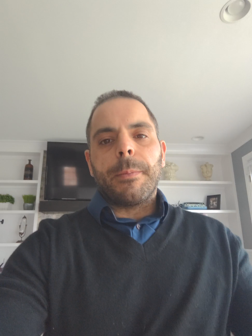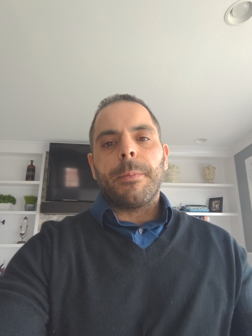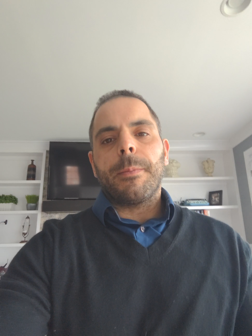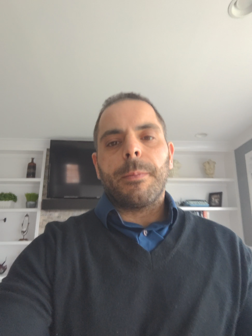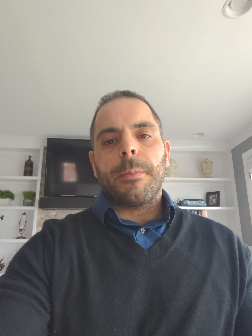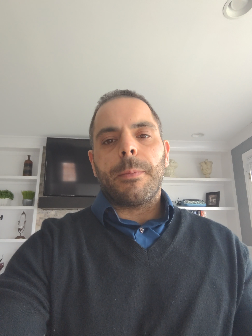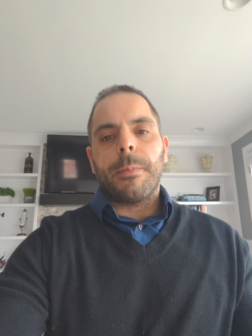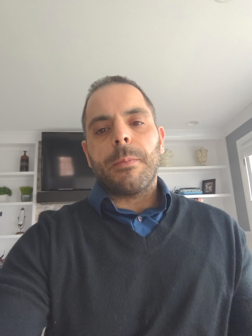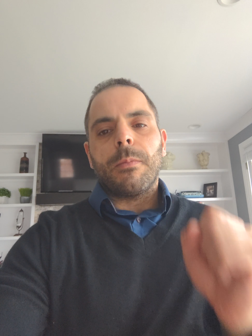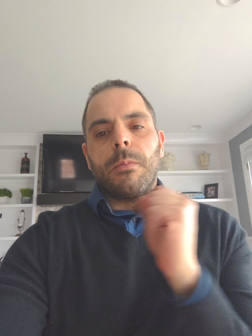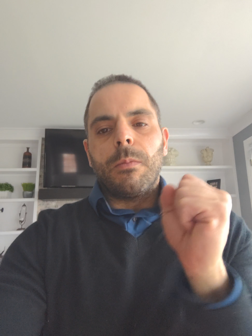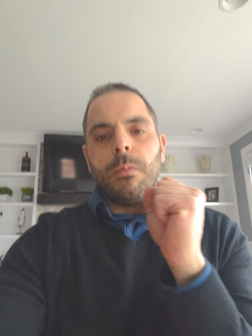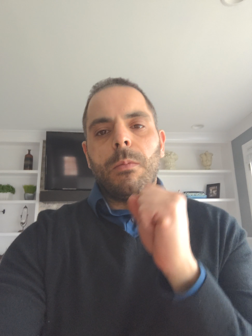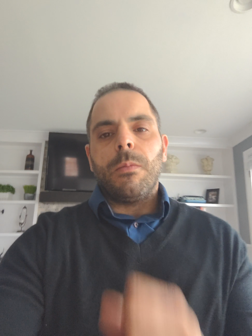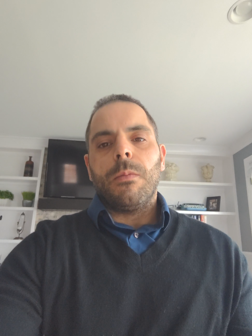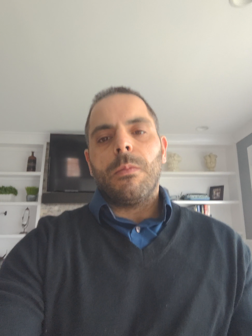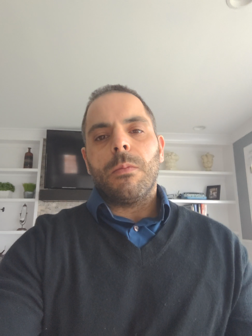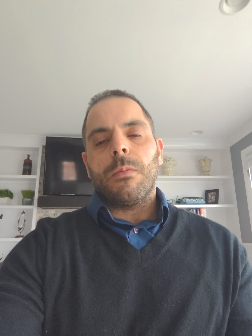refrigerator